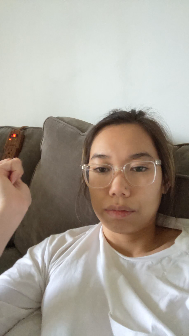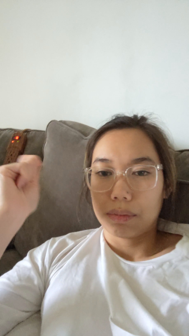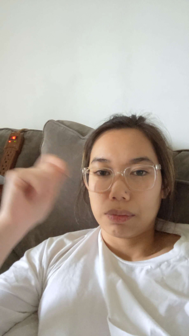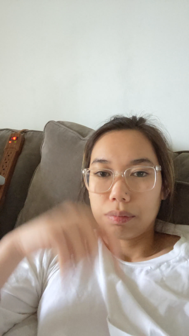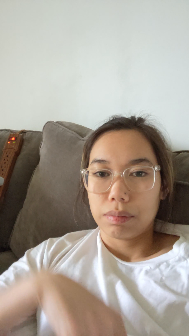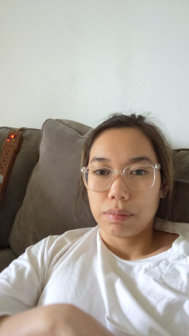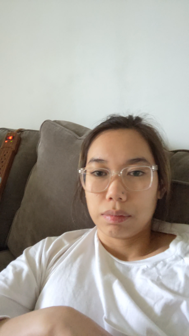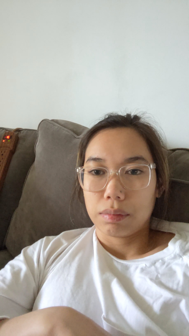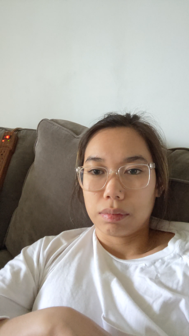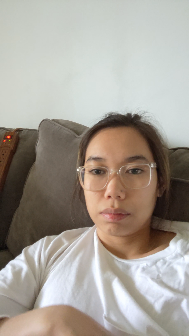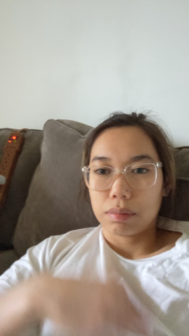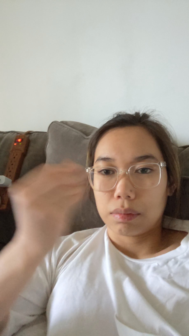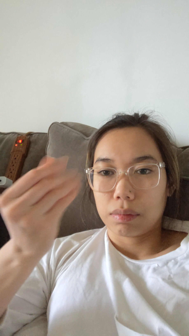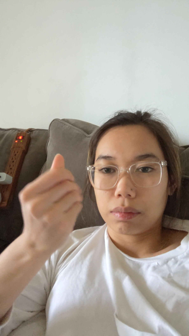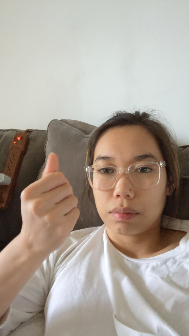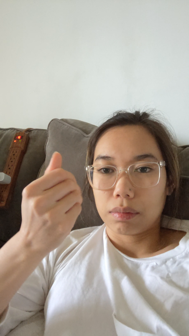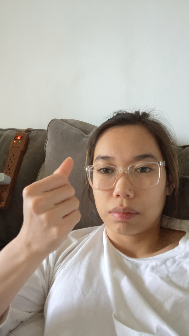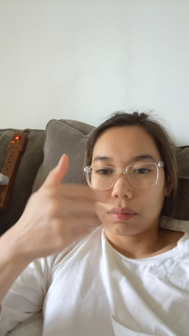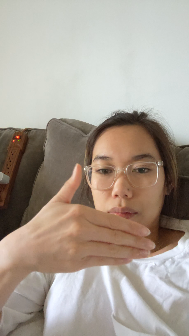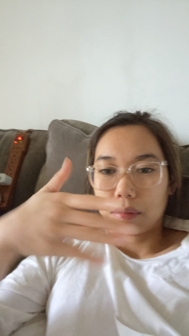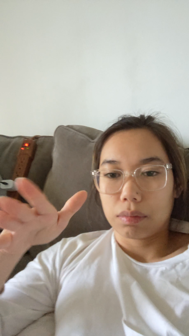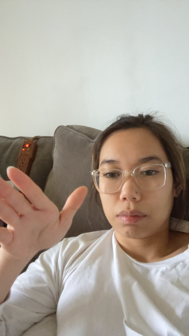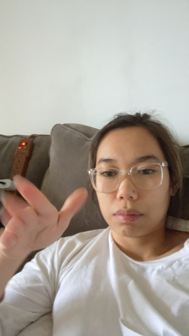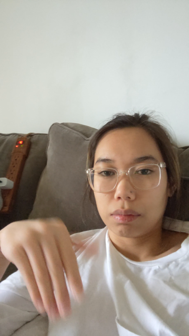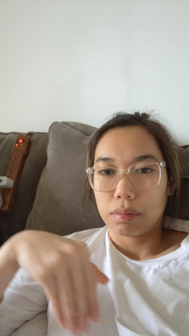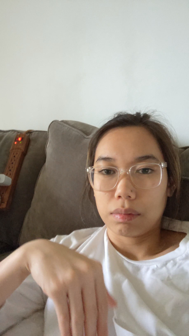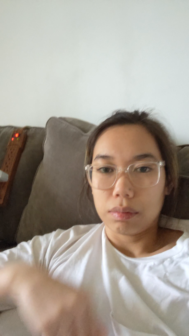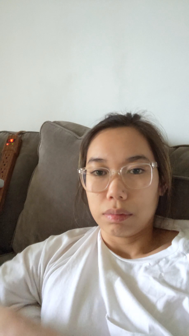sandbox